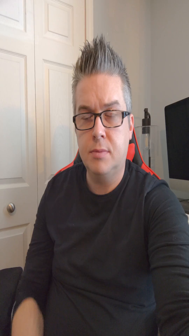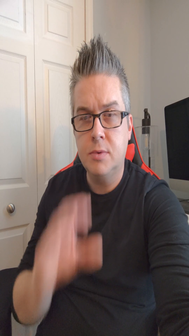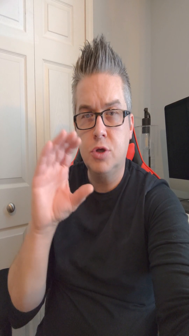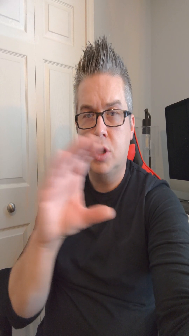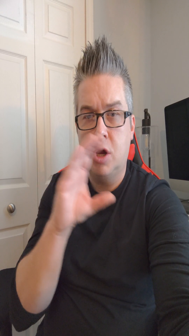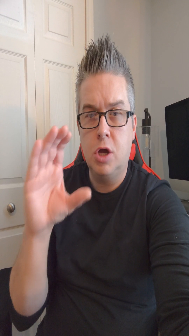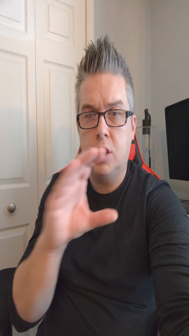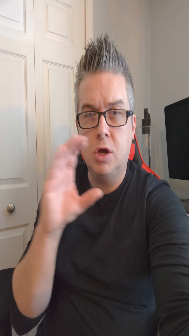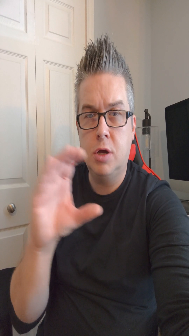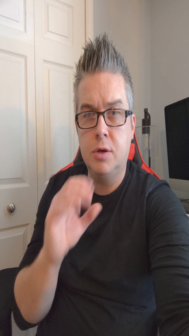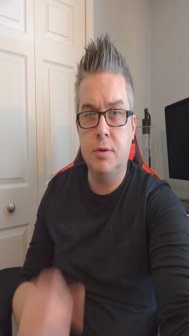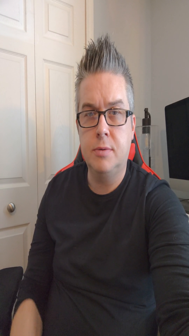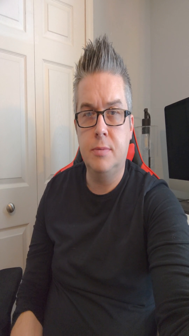chocolate